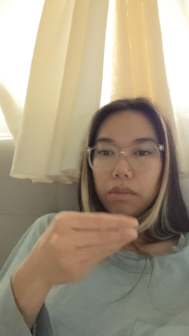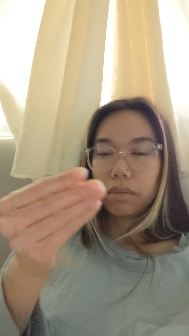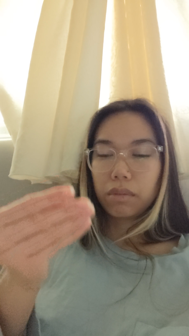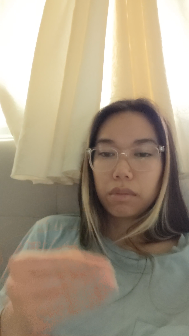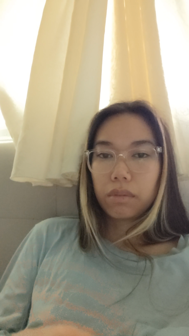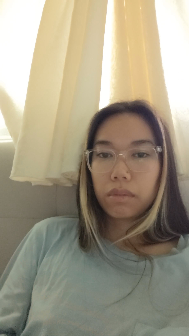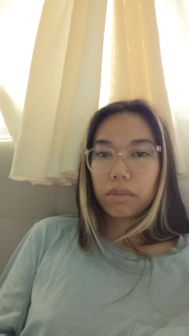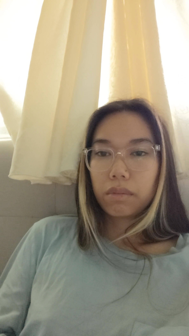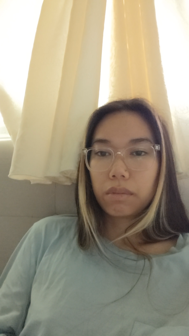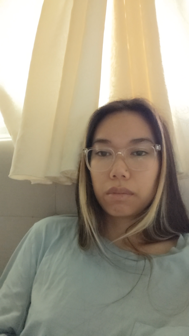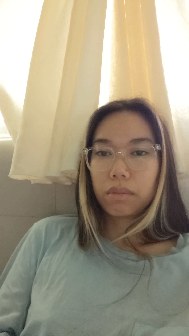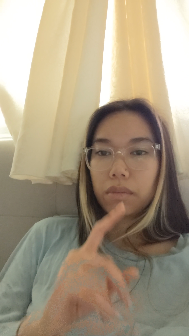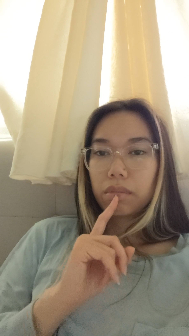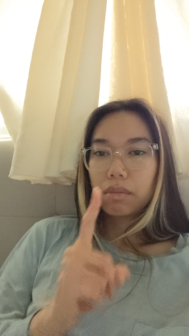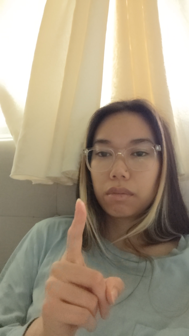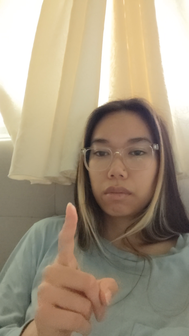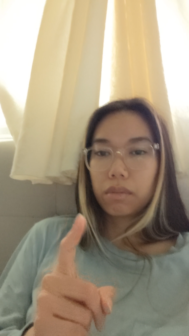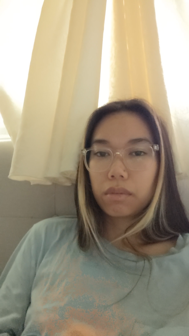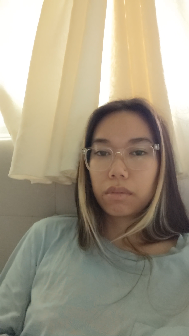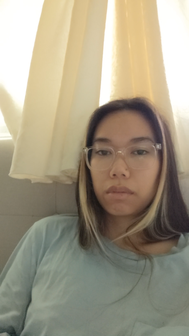is